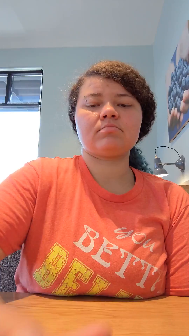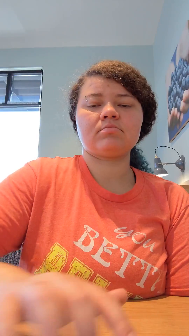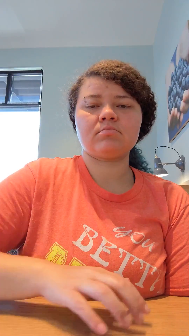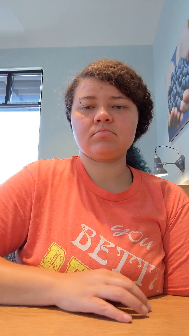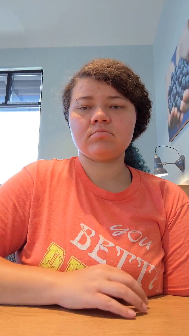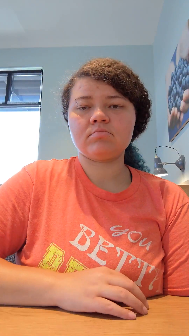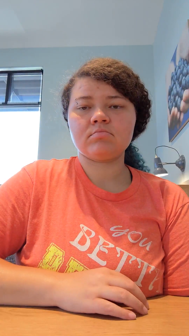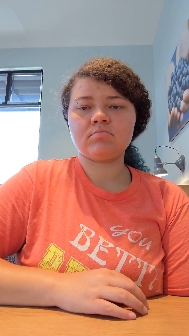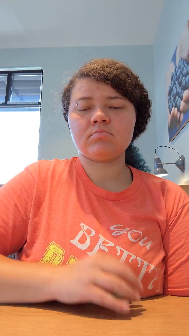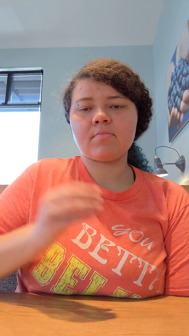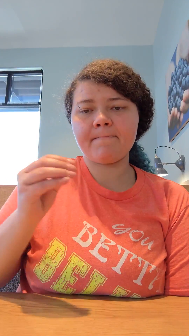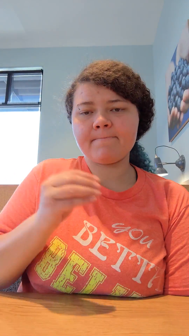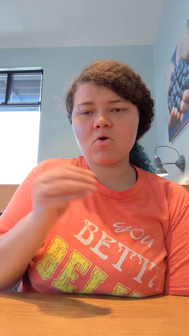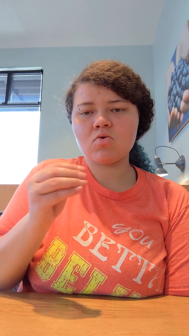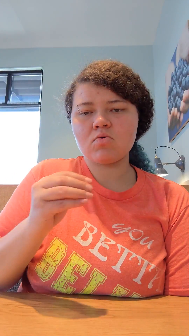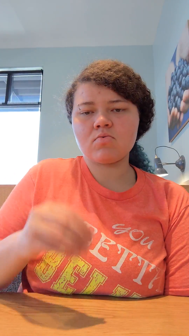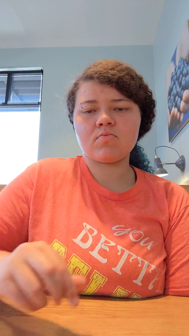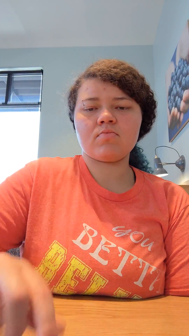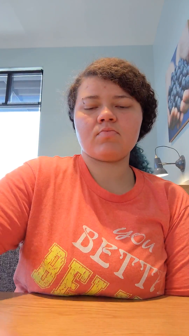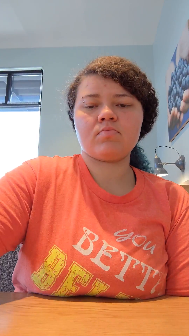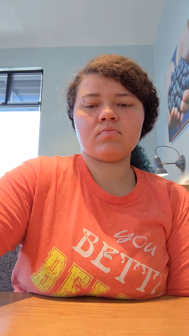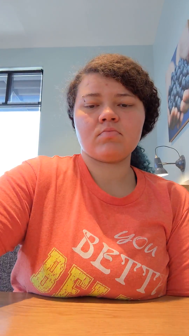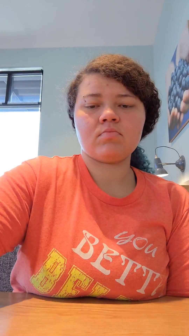more